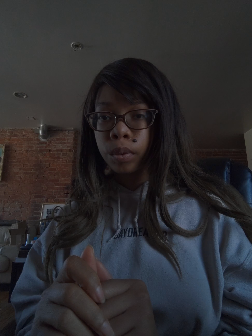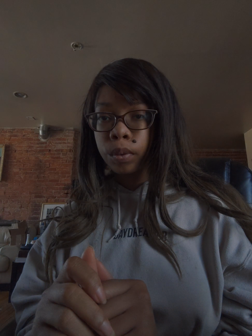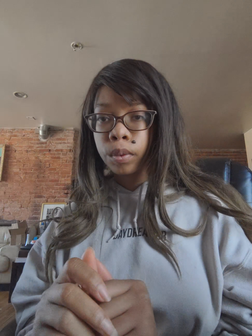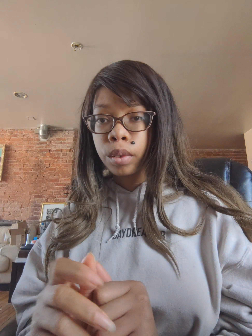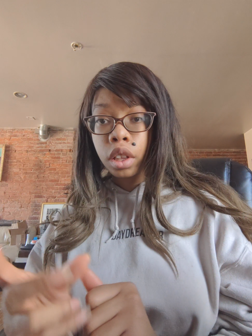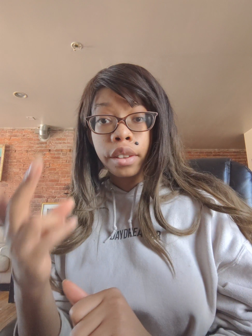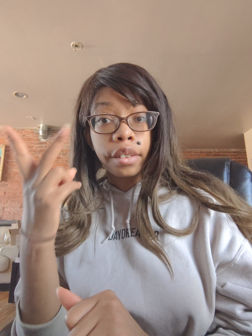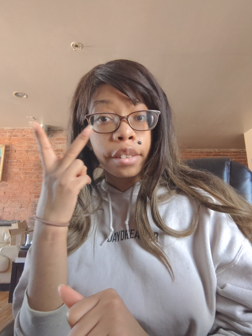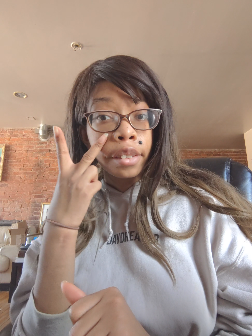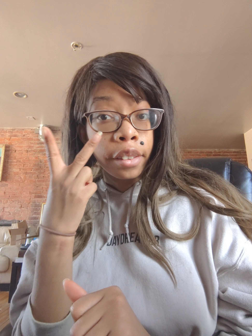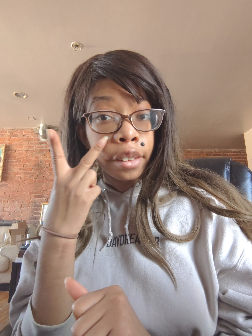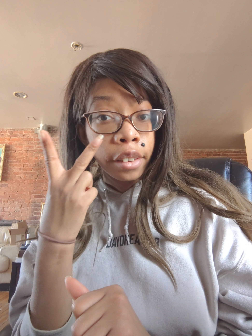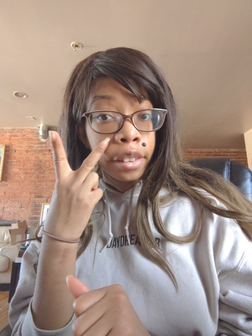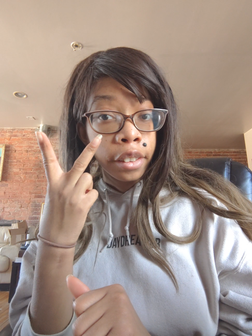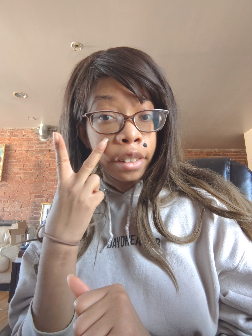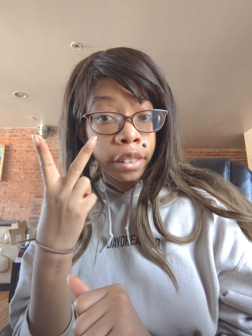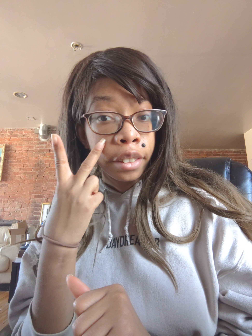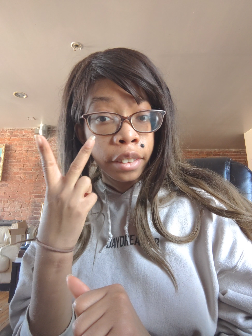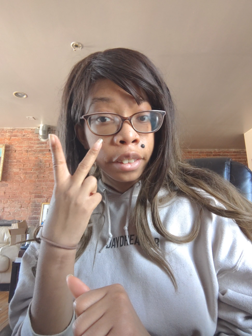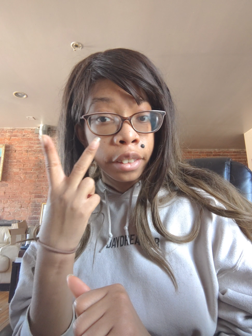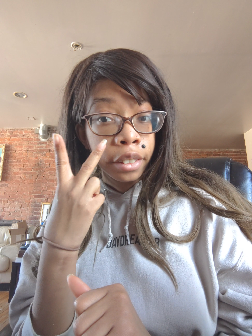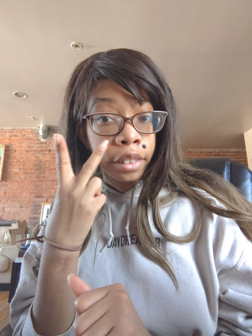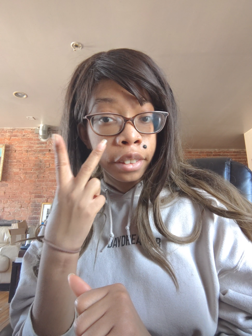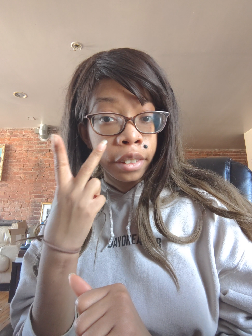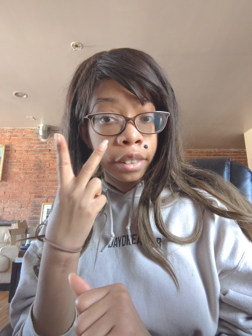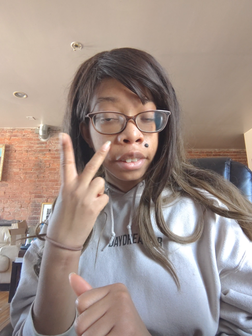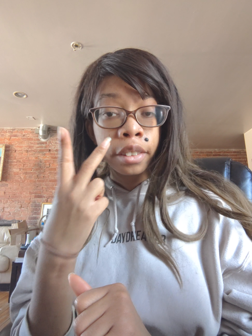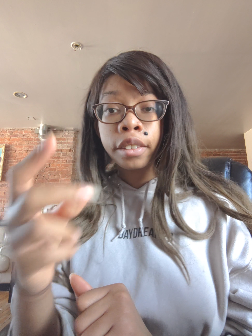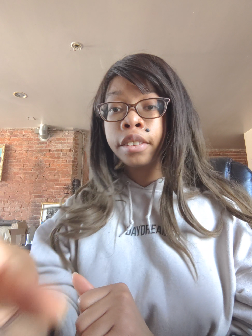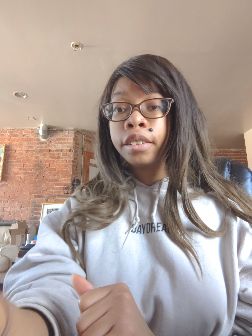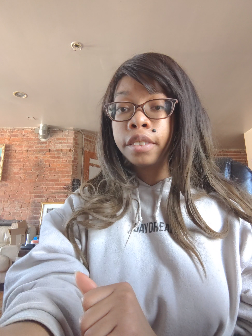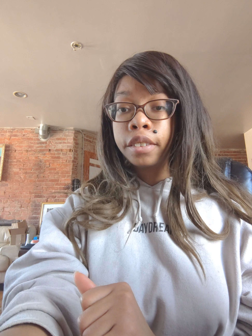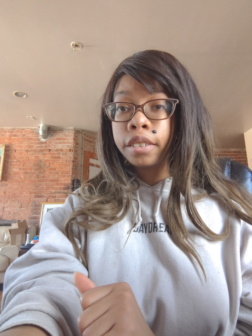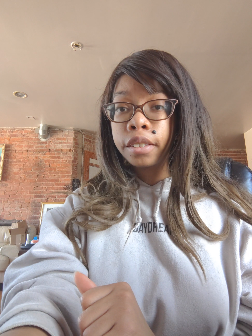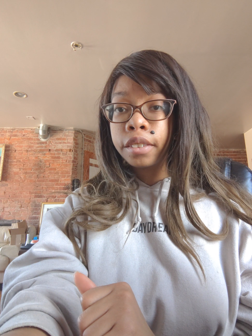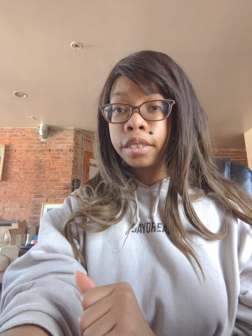see